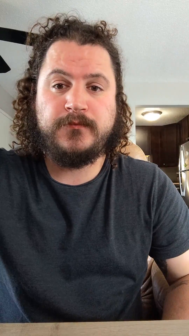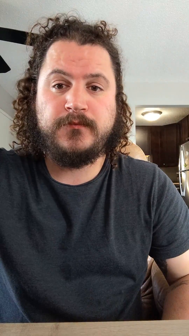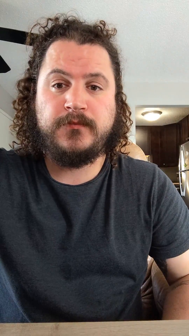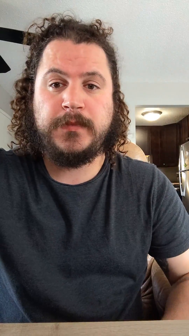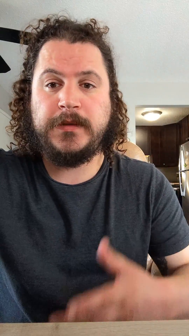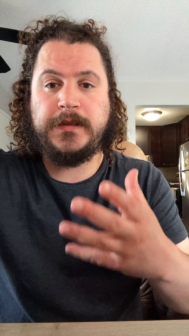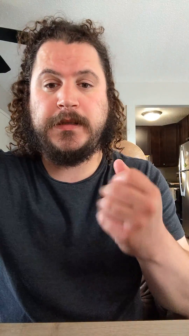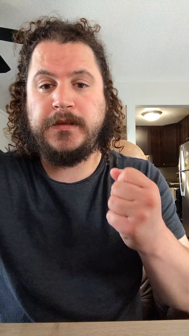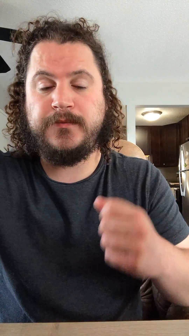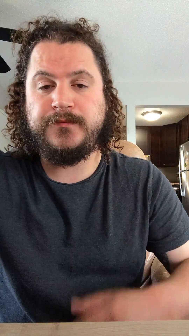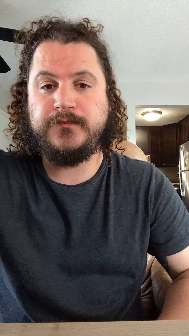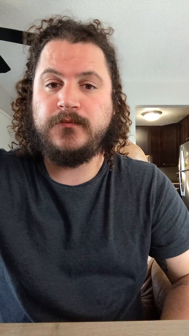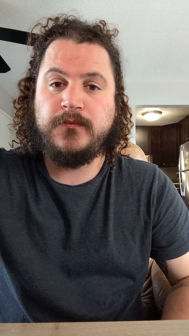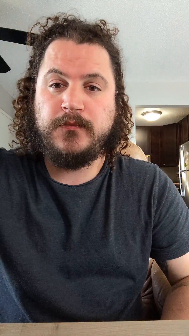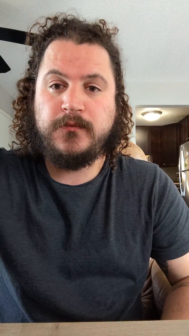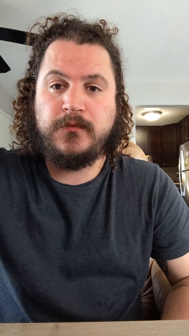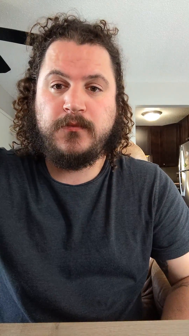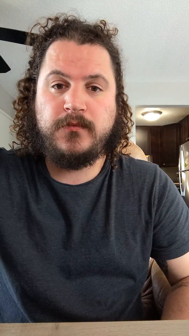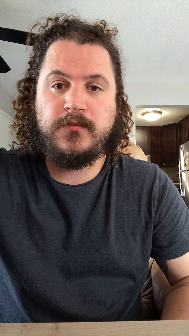get